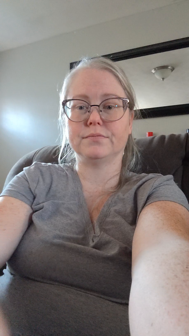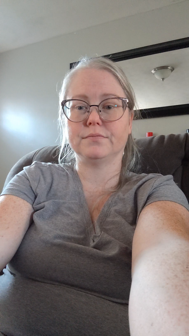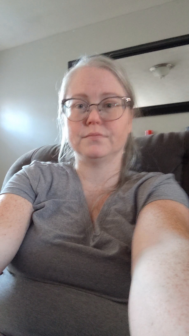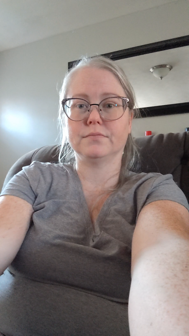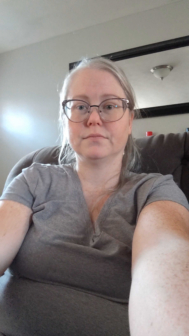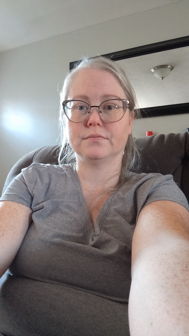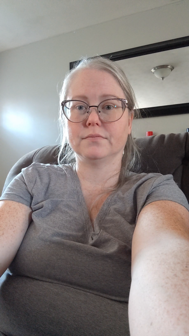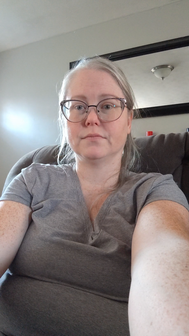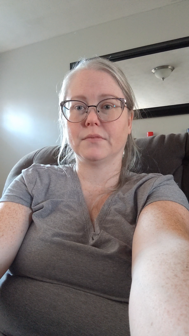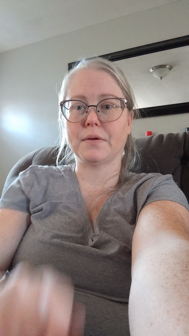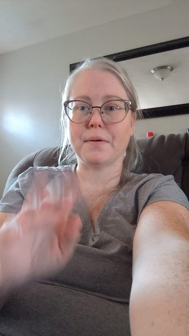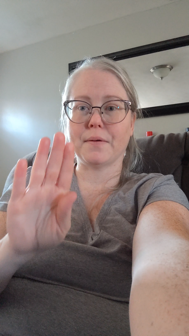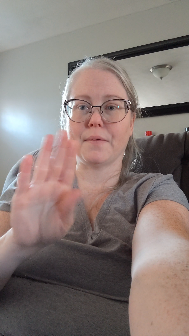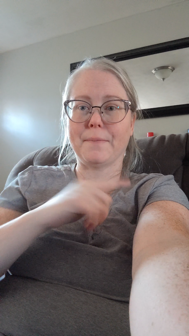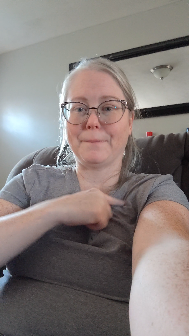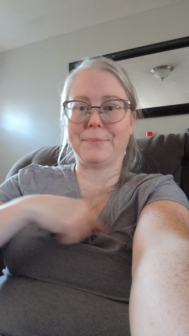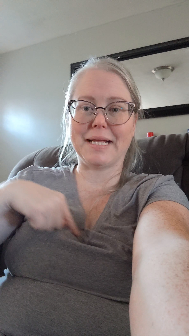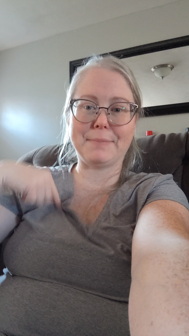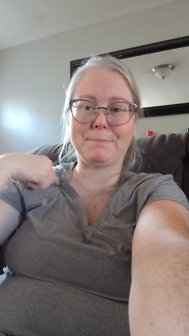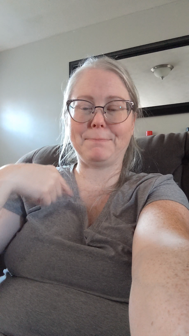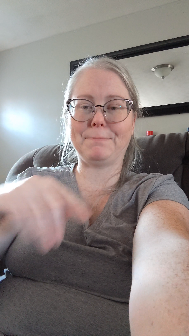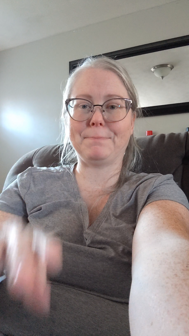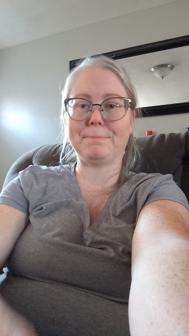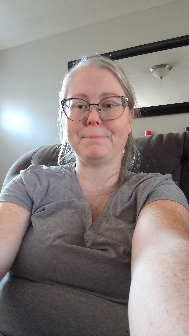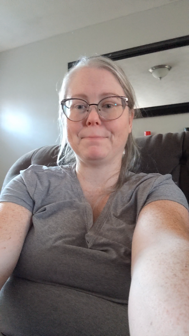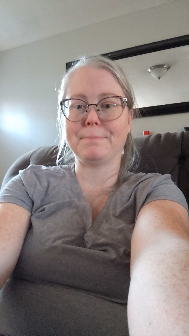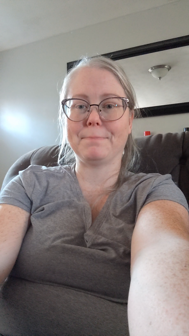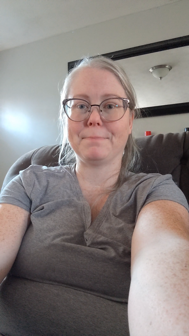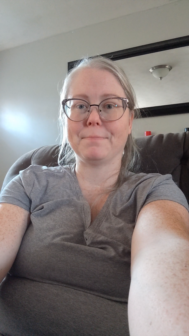bib